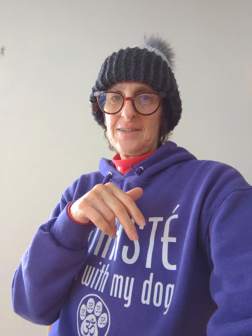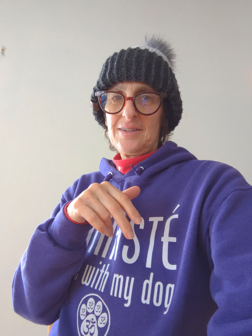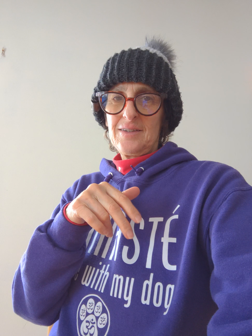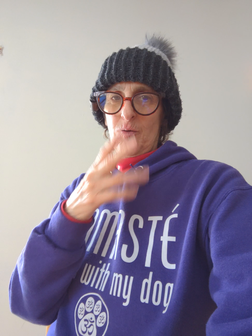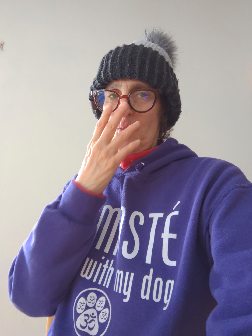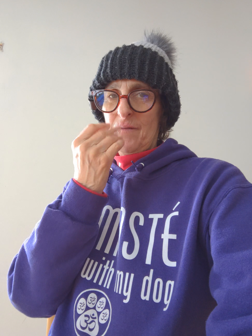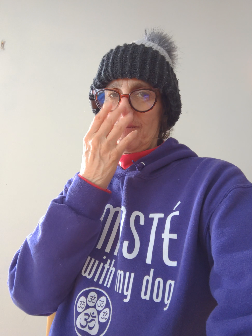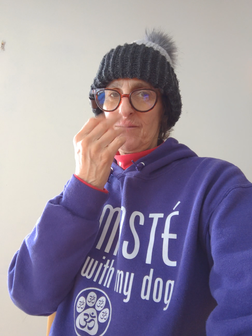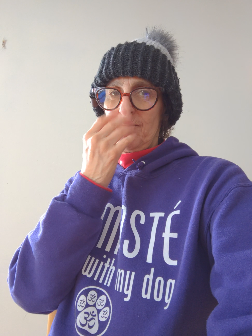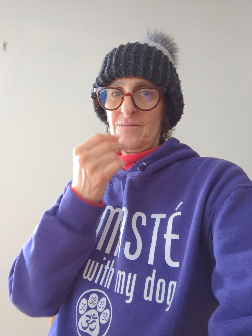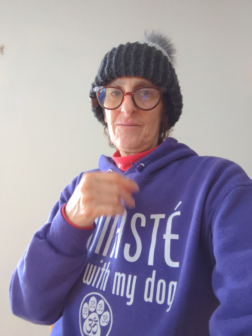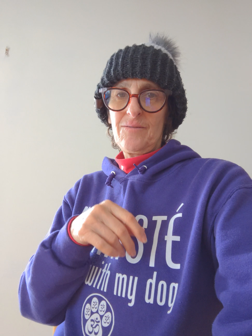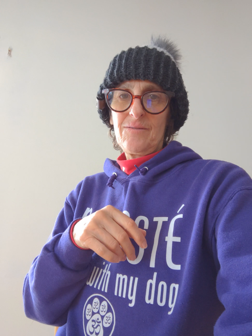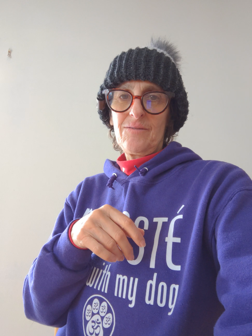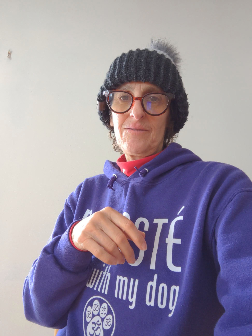wolf